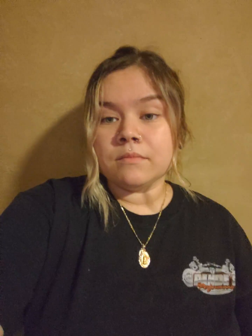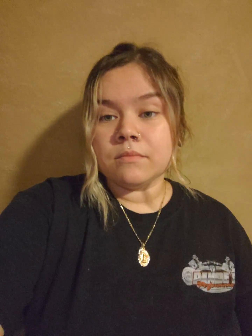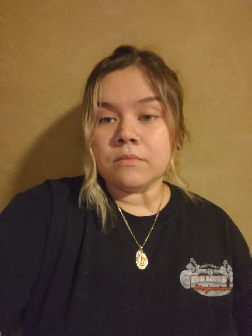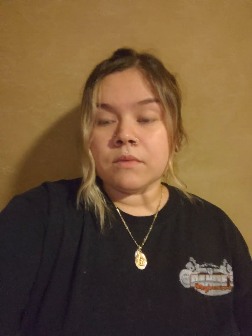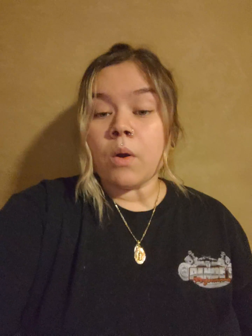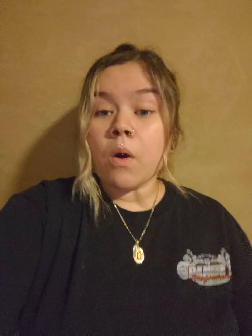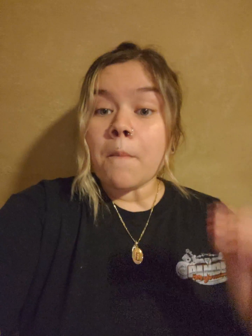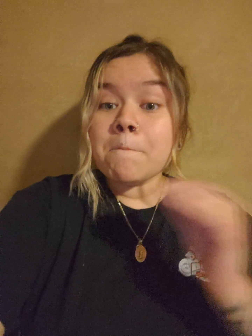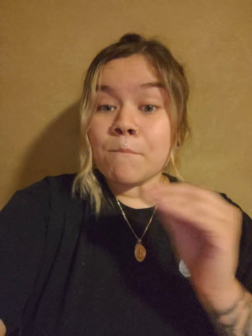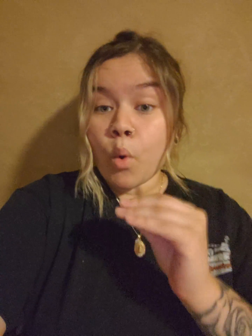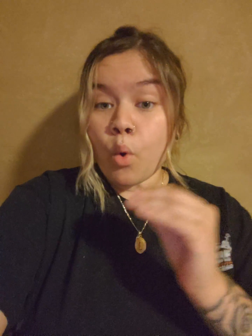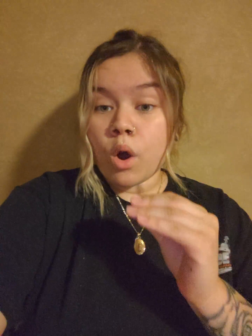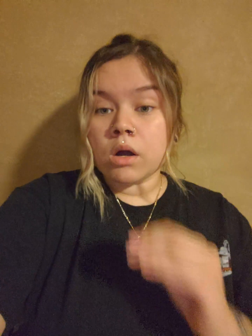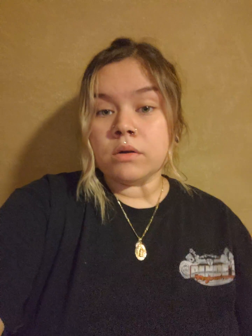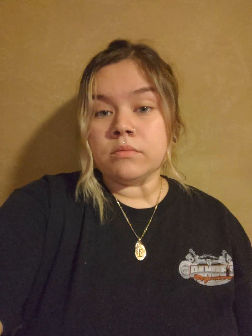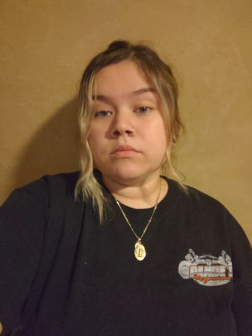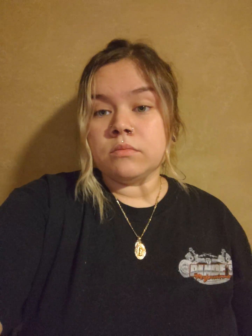more